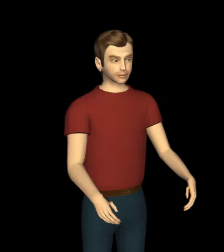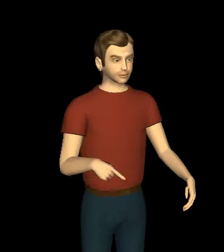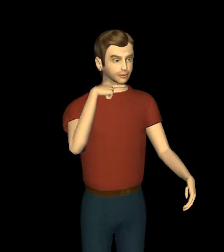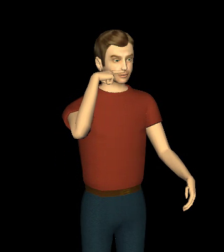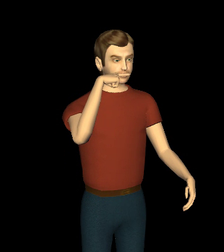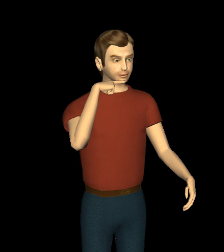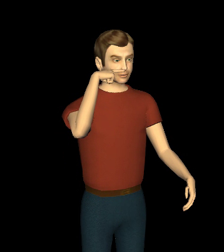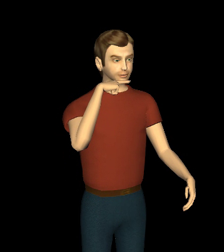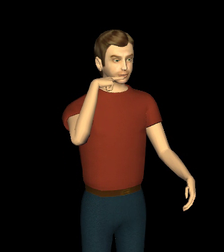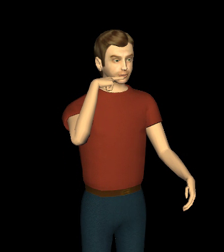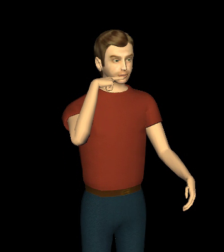يتحدث